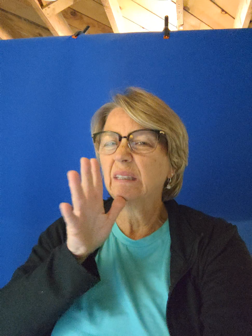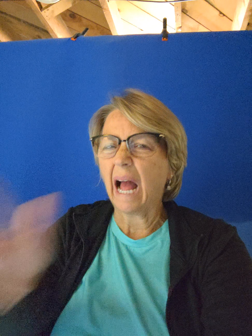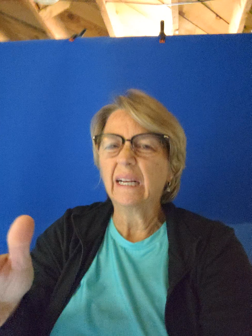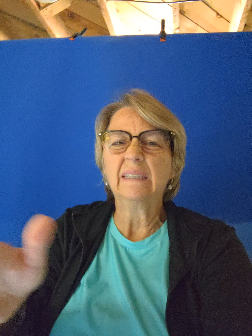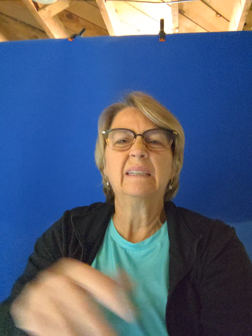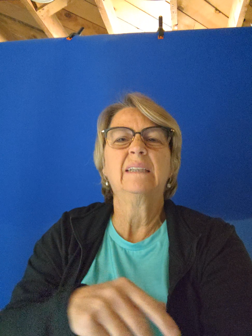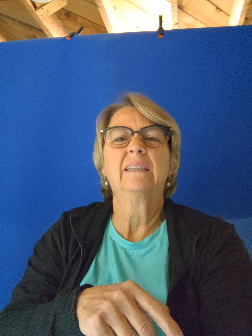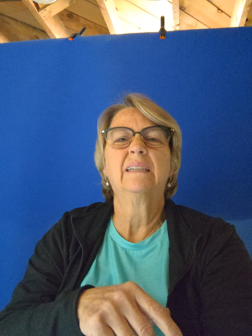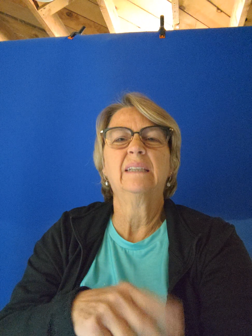yucky